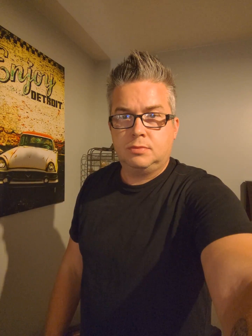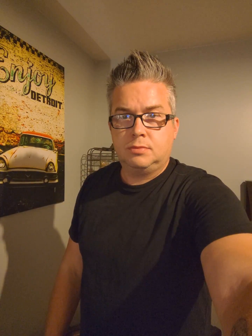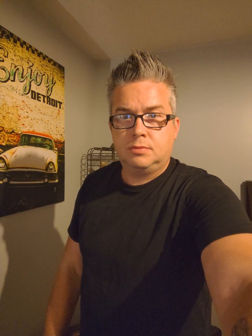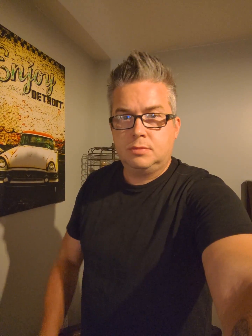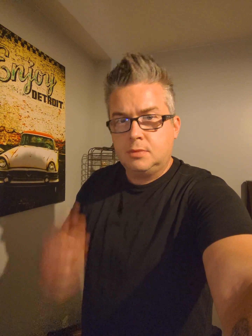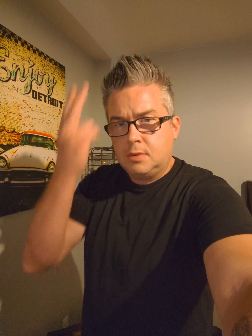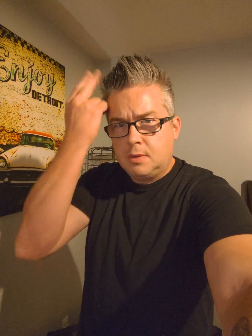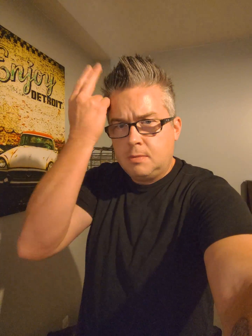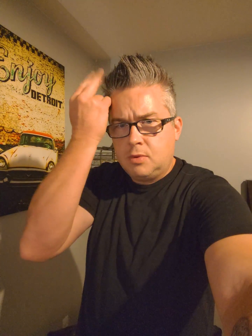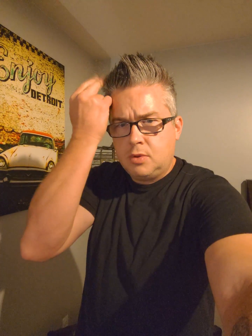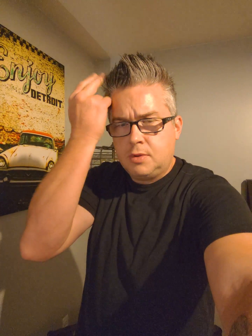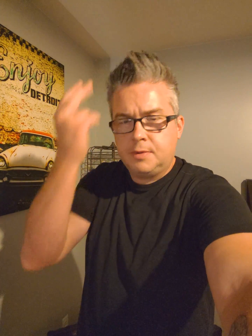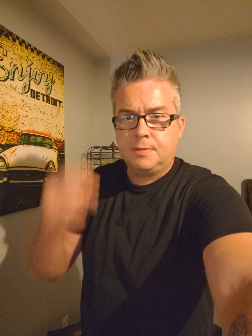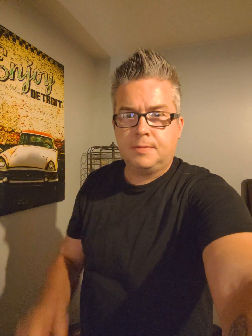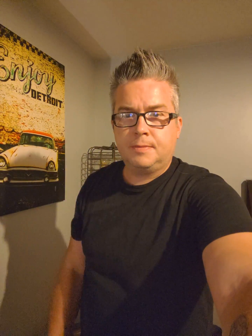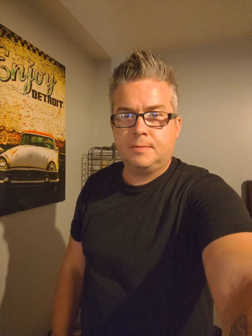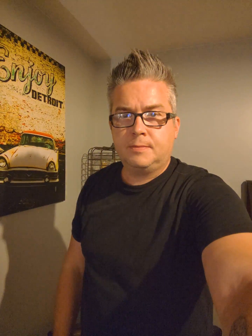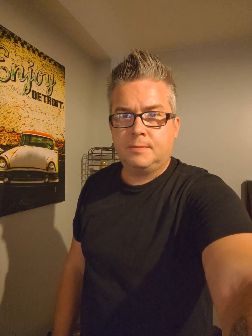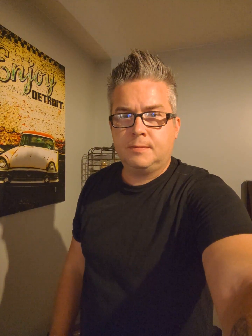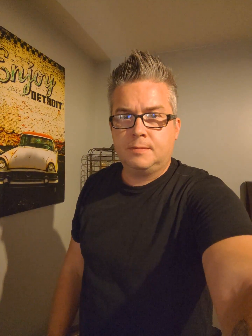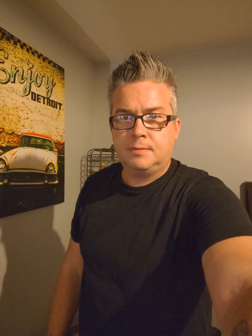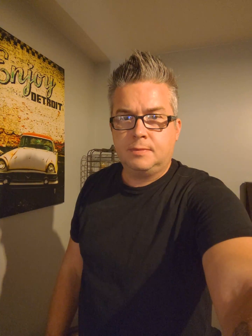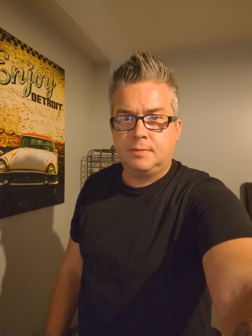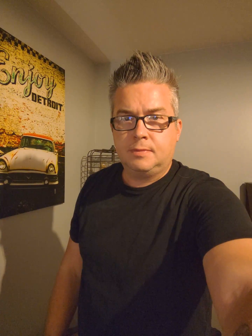rabbit